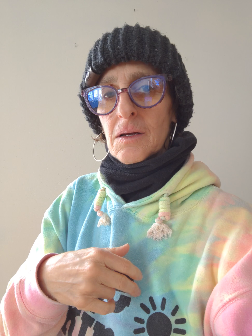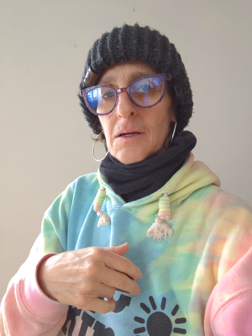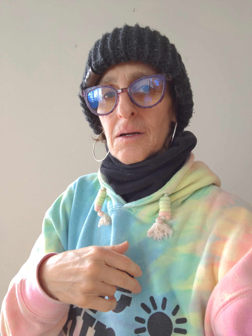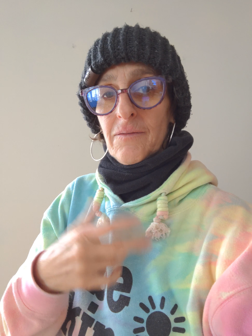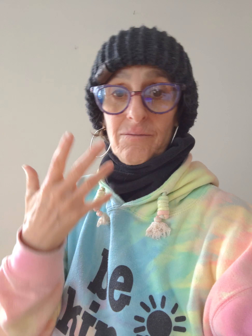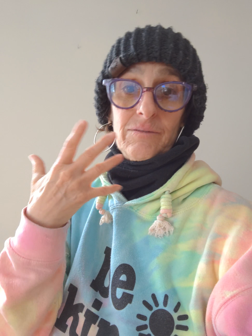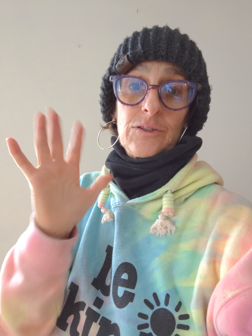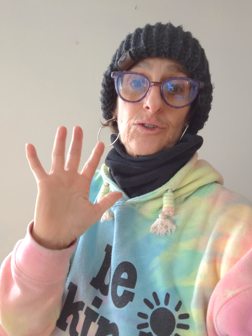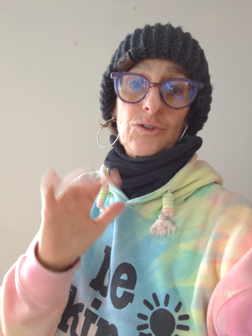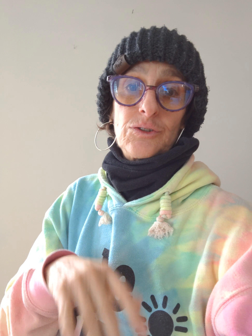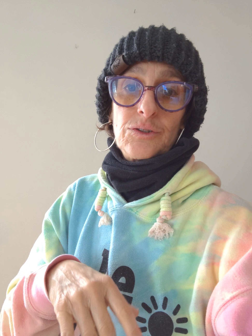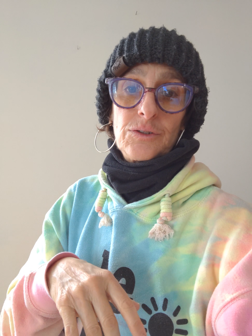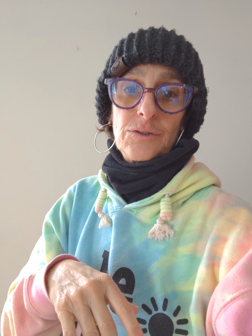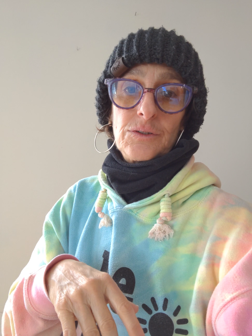finish